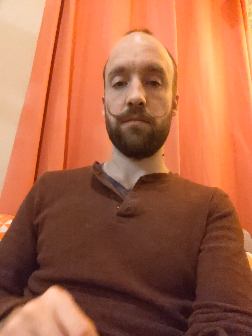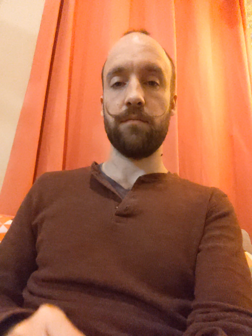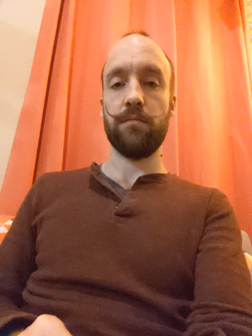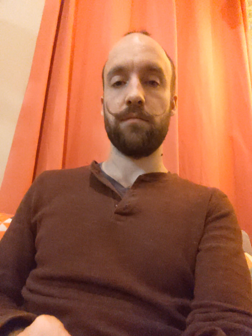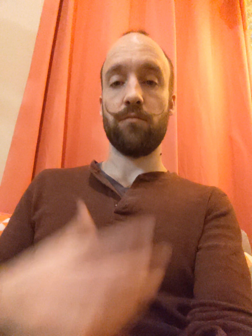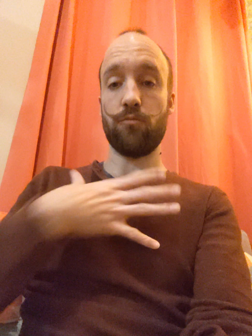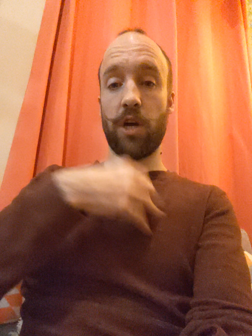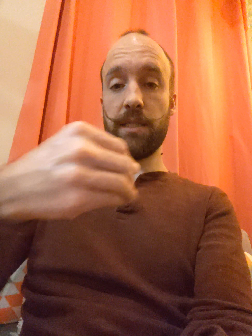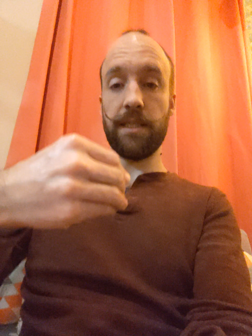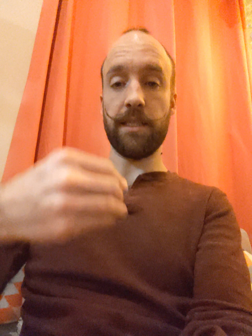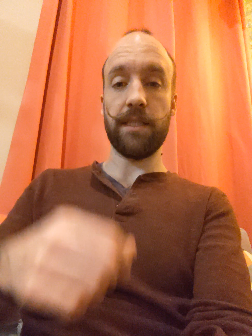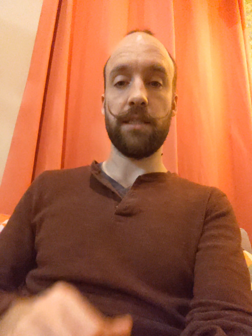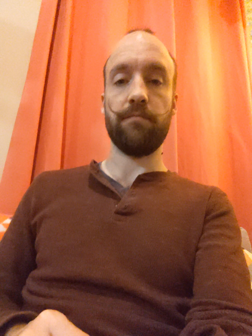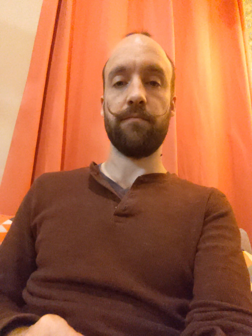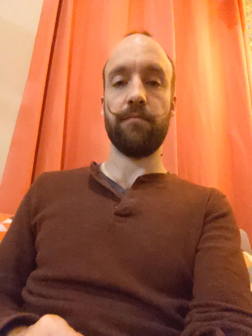white